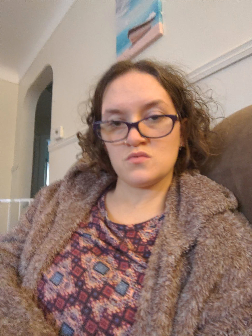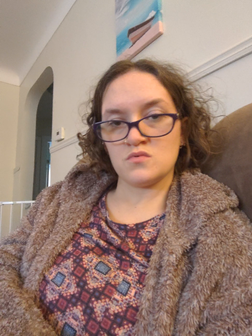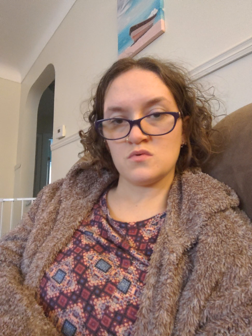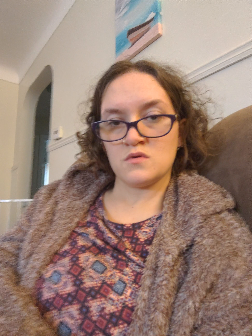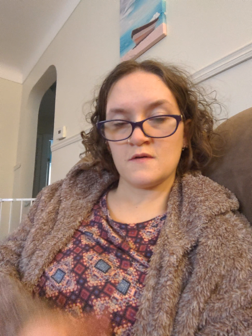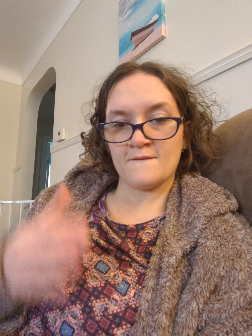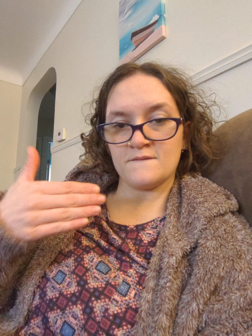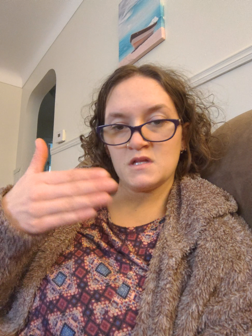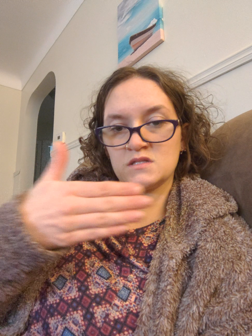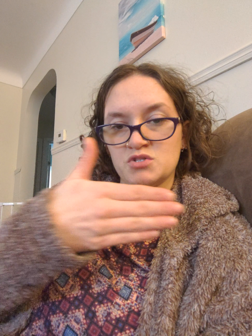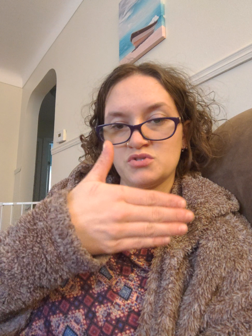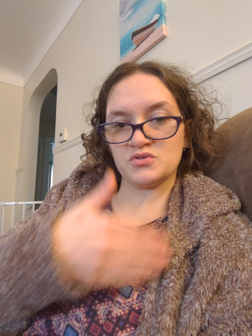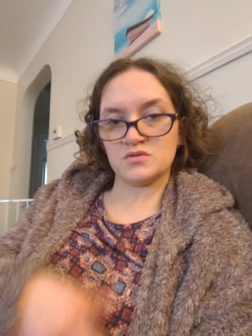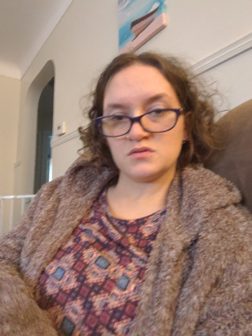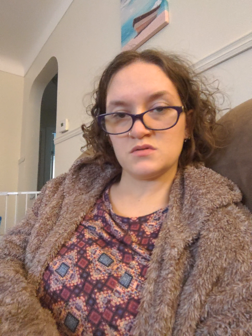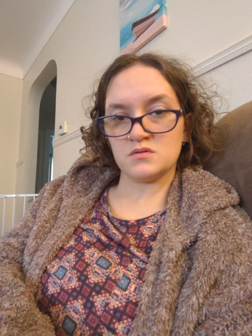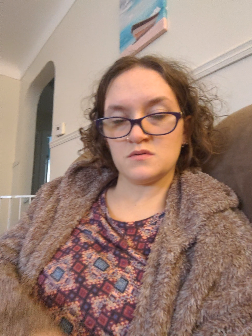fish